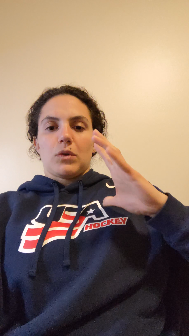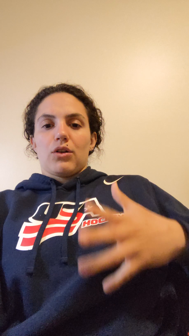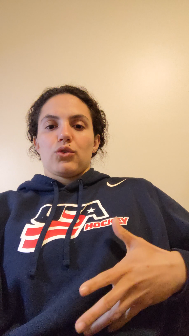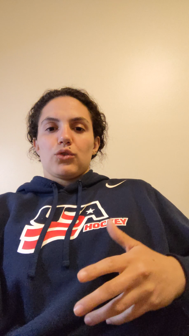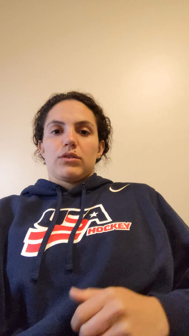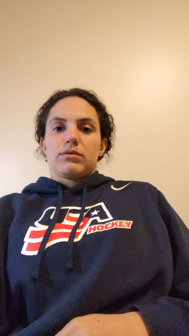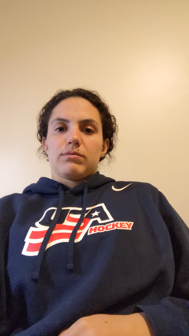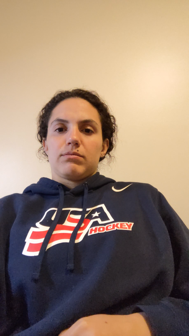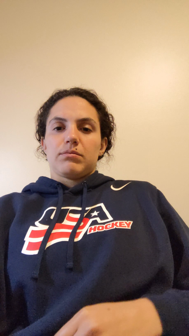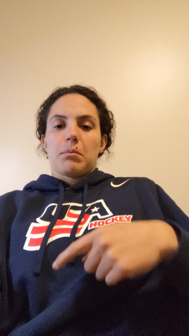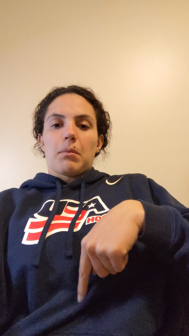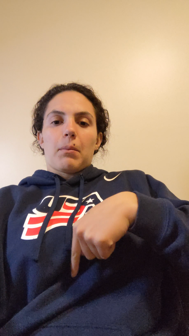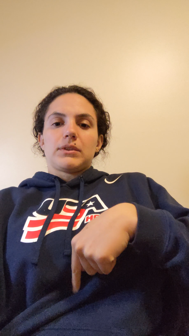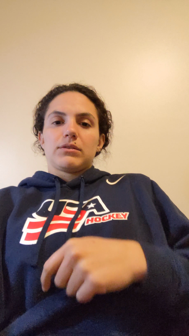belly button